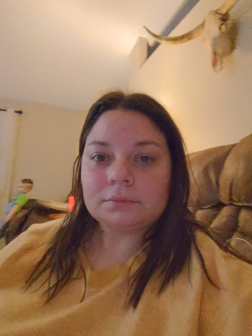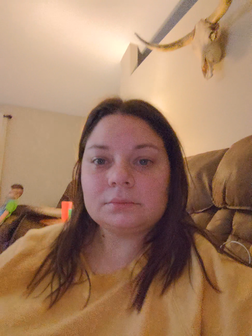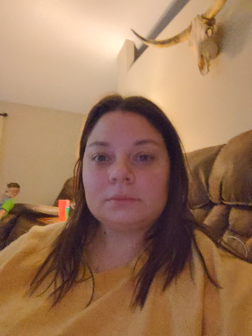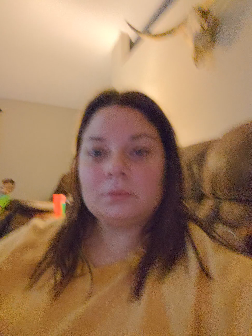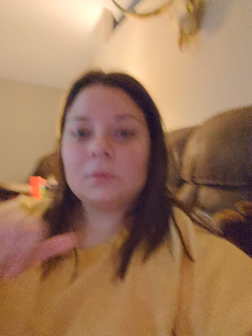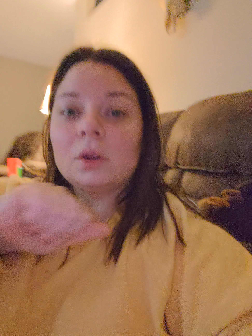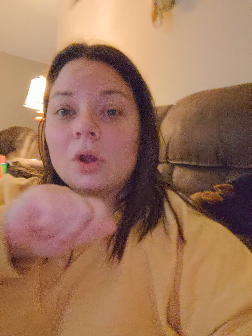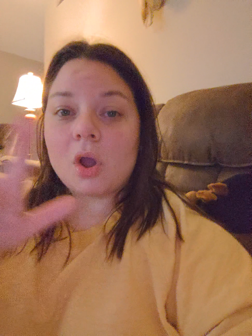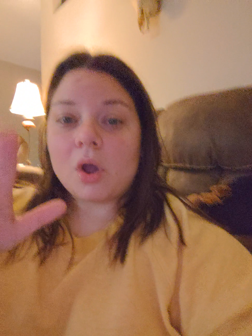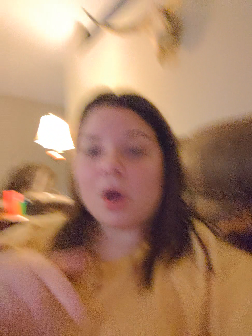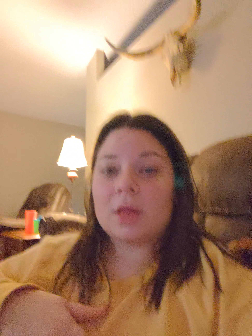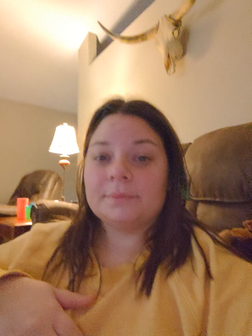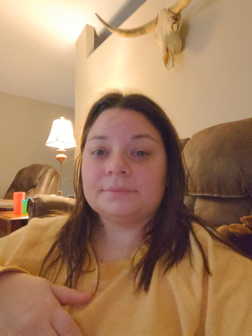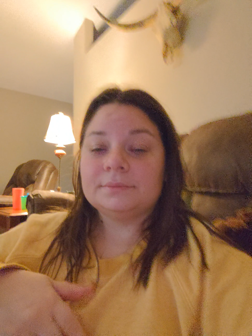all